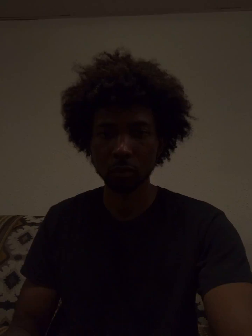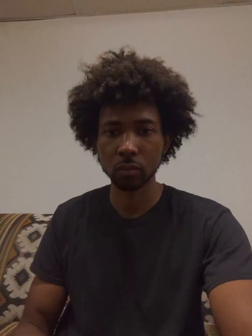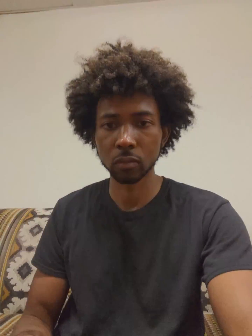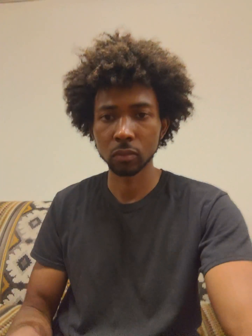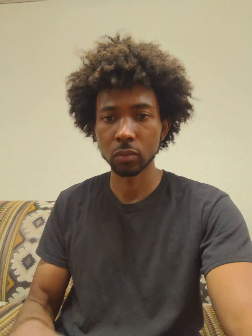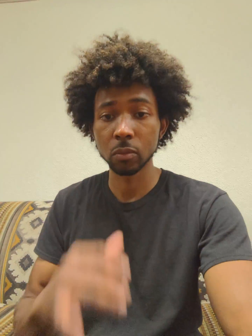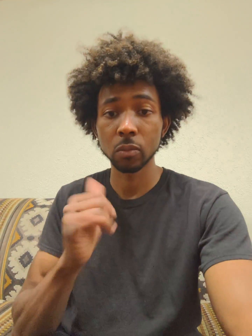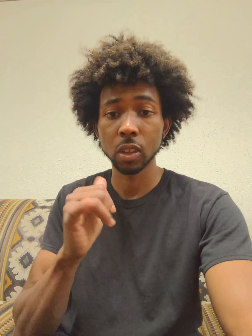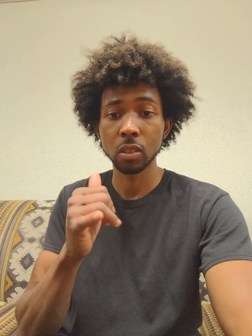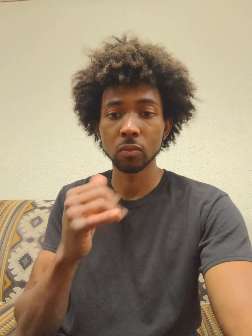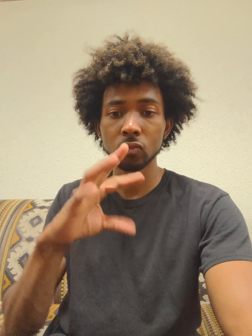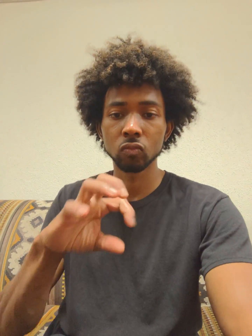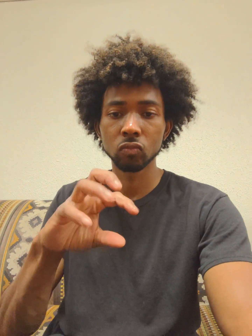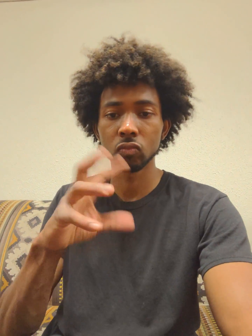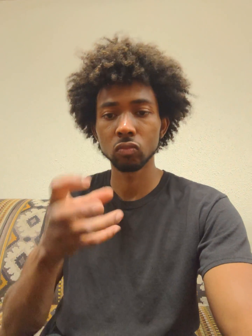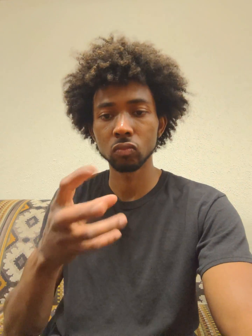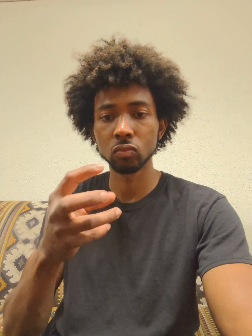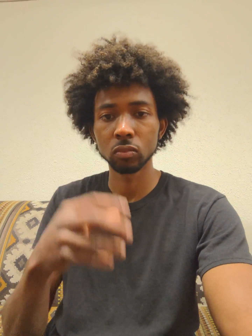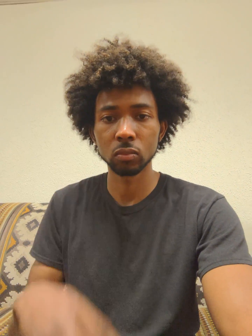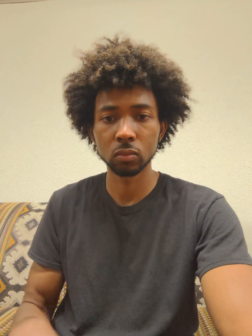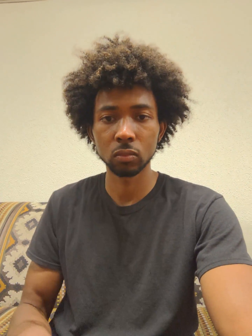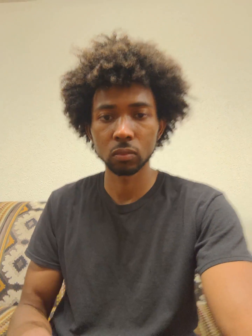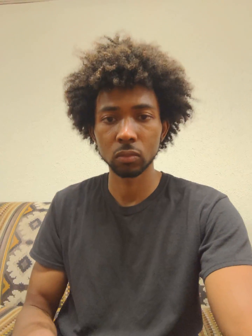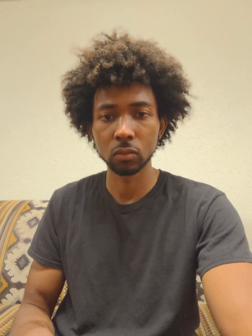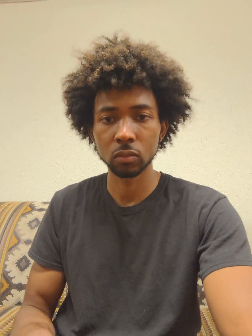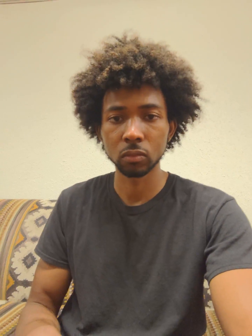play dough